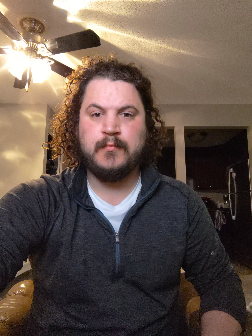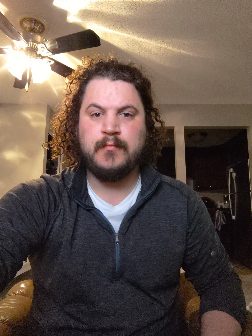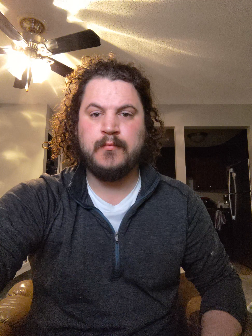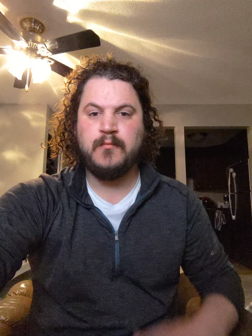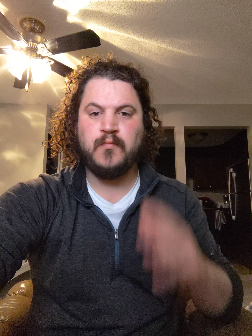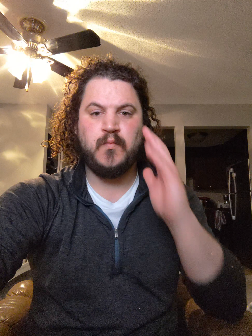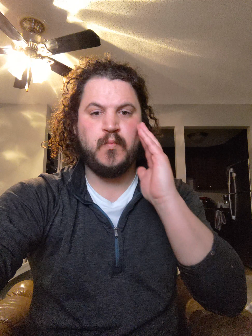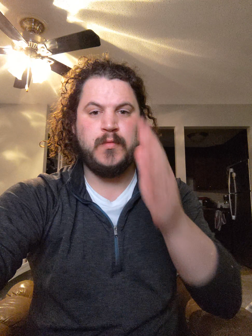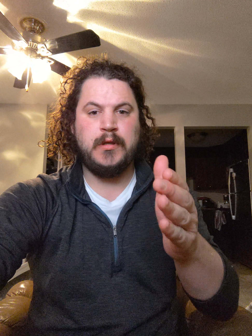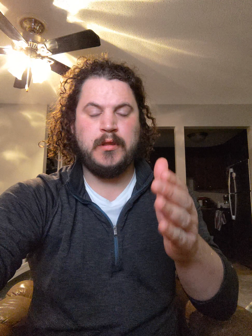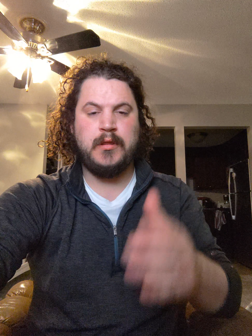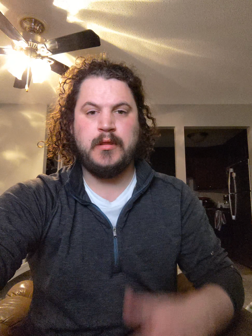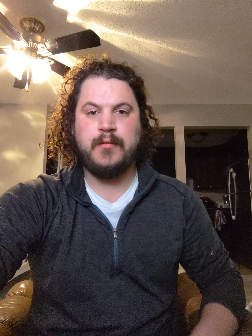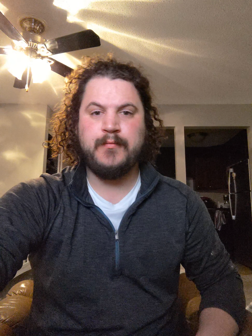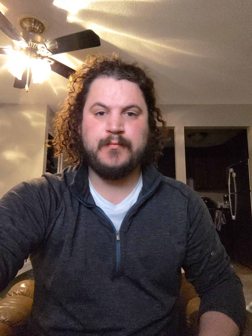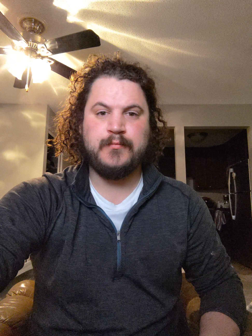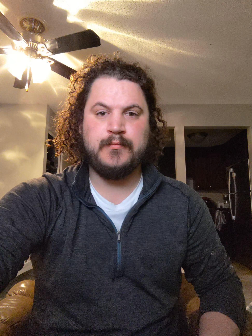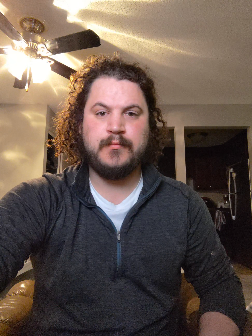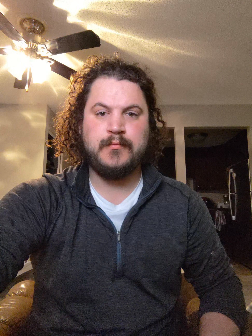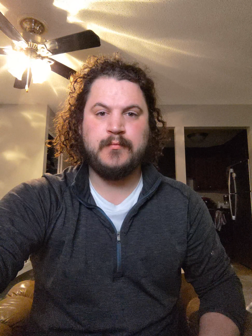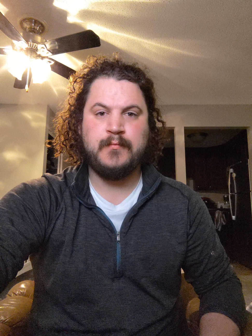will